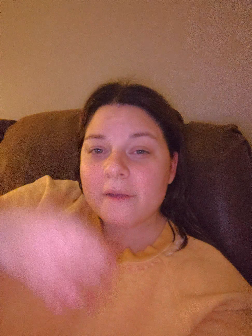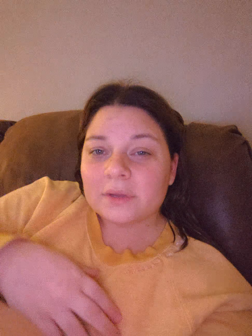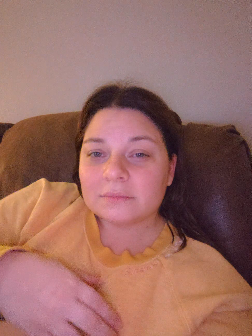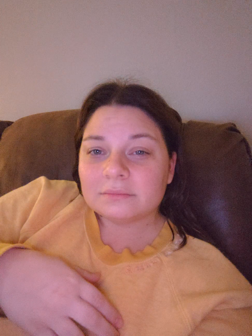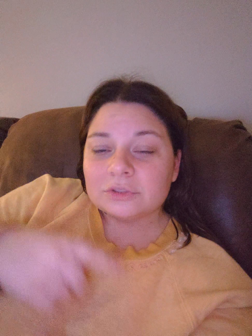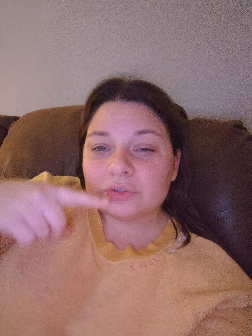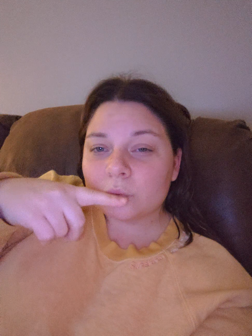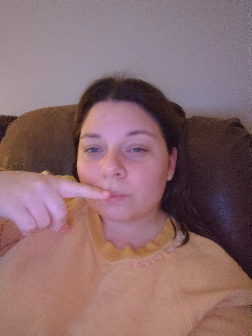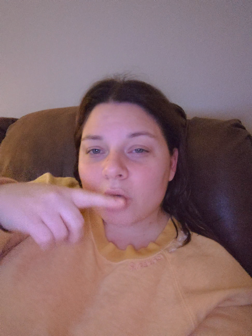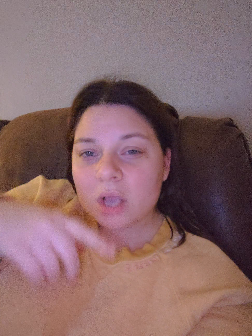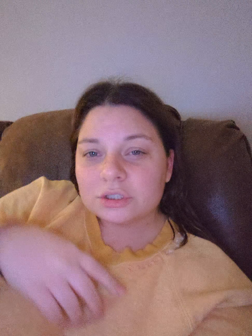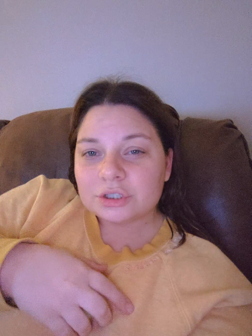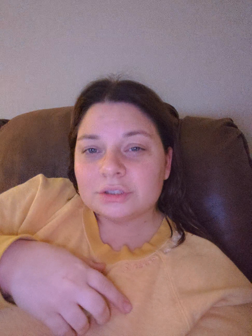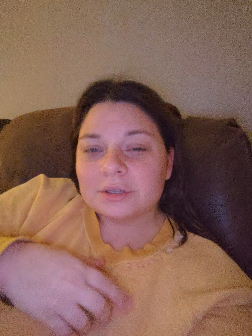toothbrush